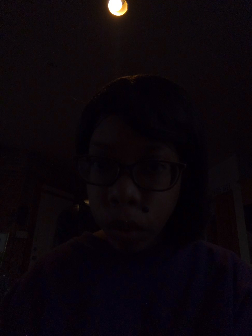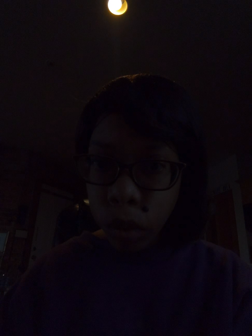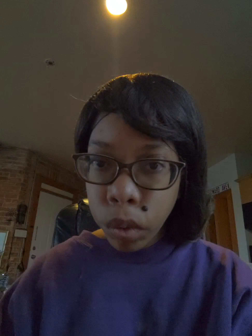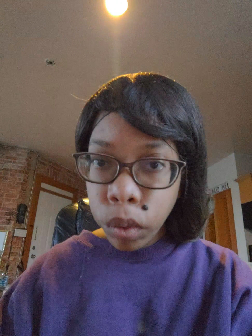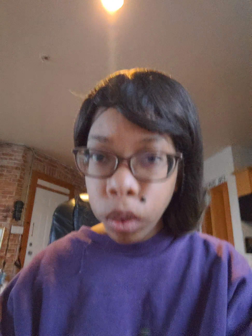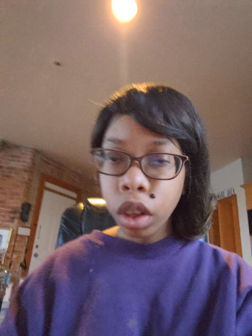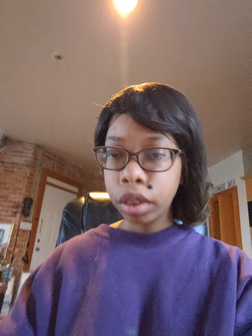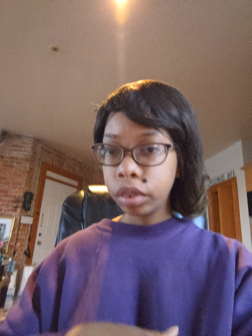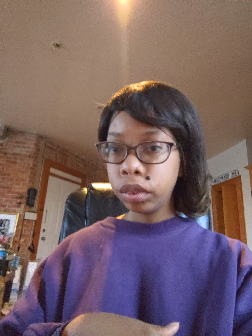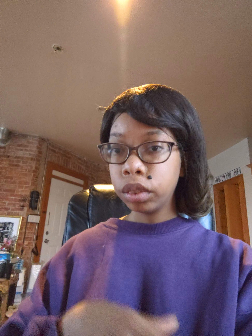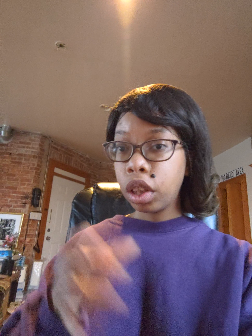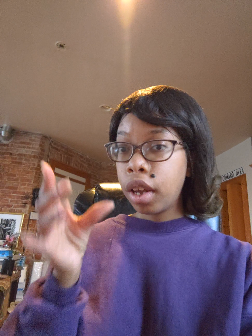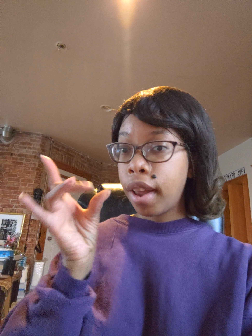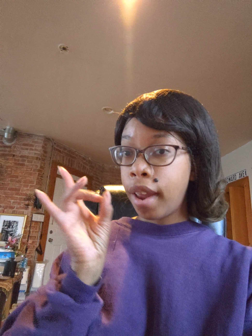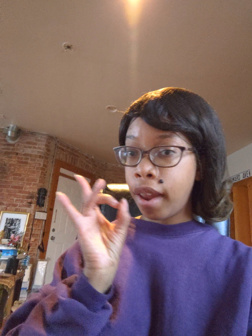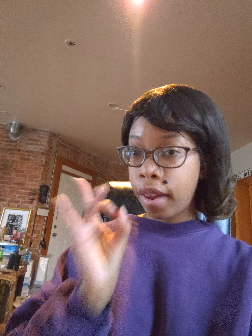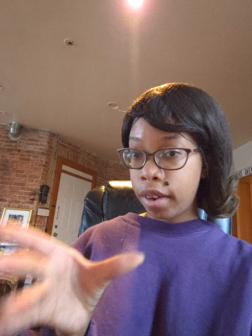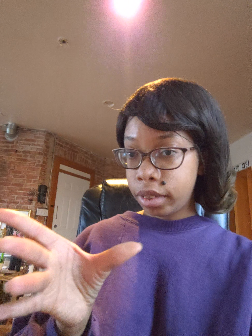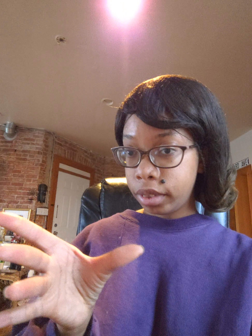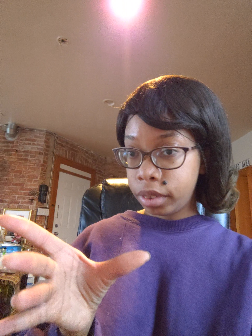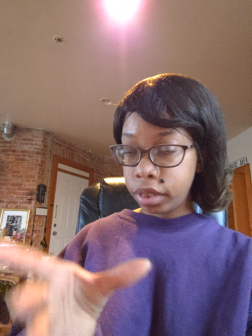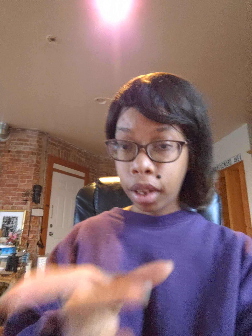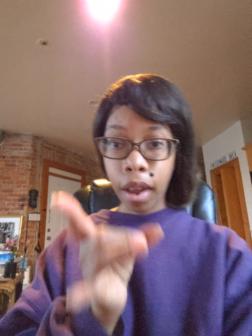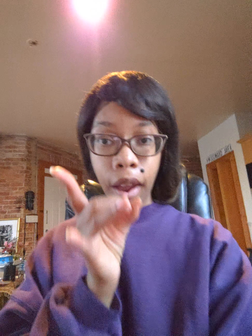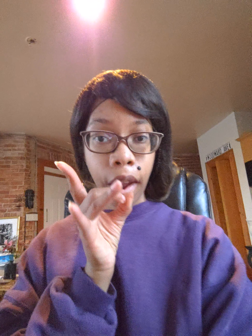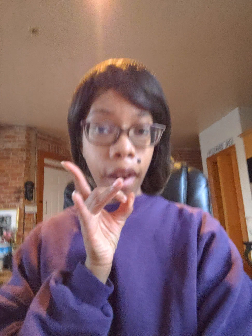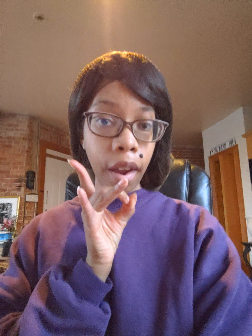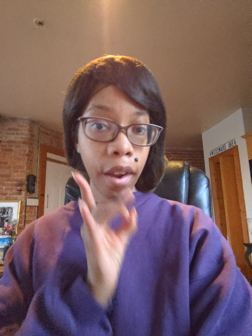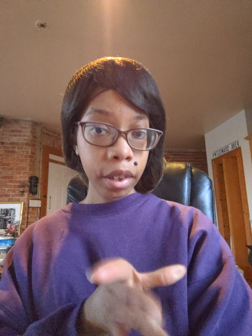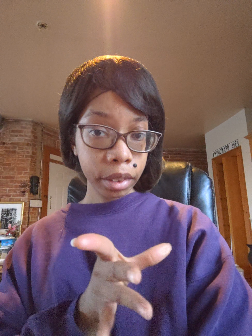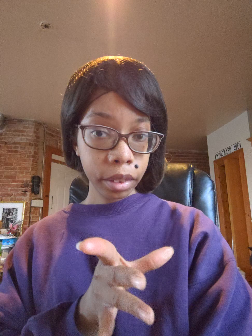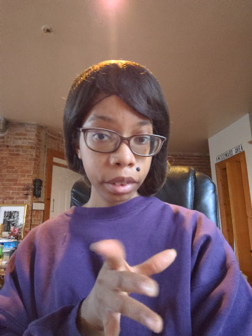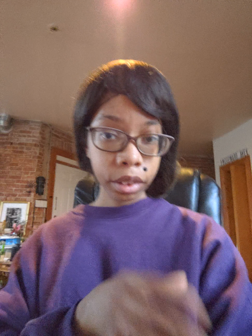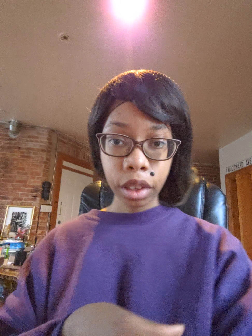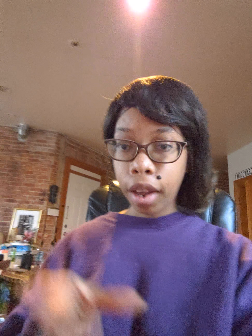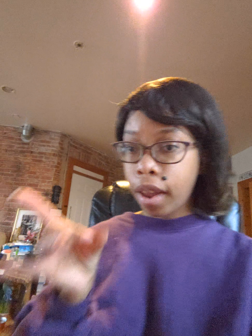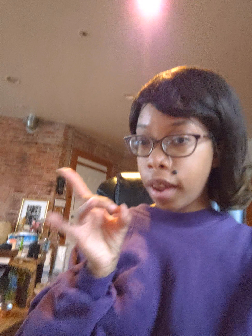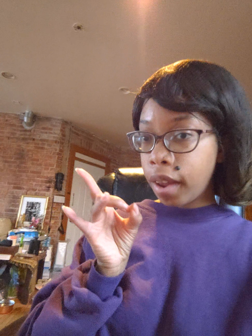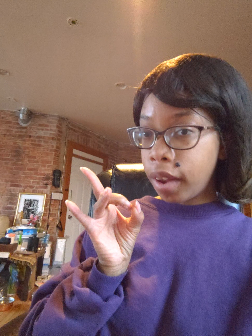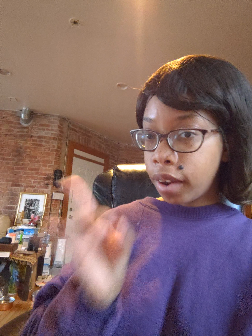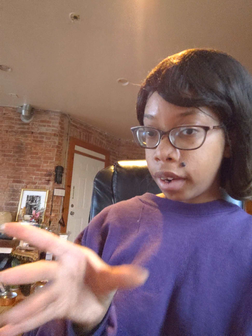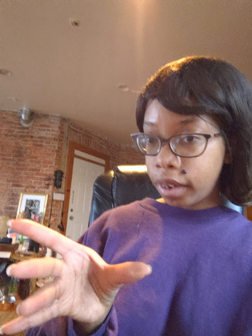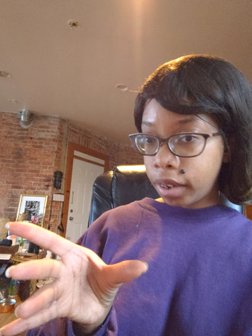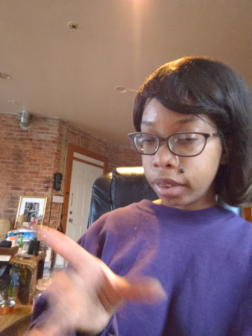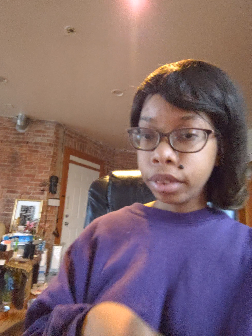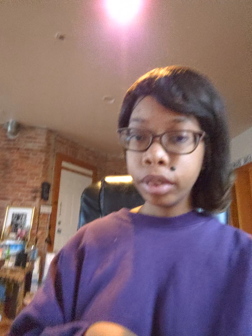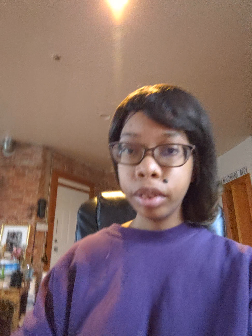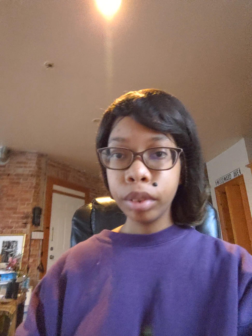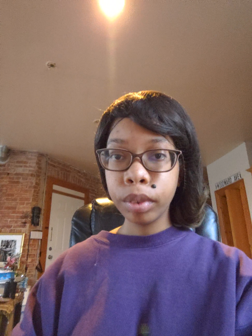hate